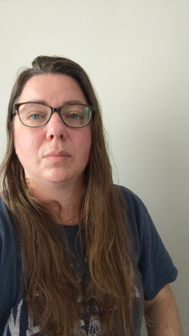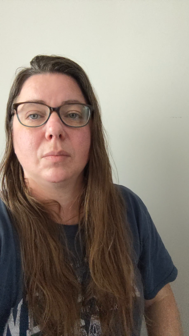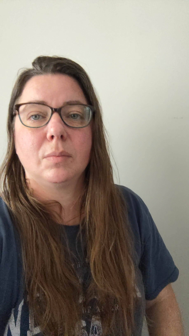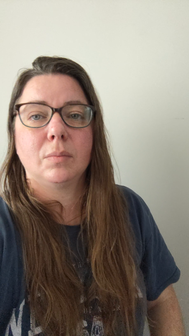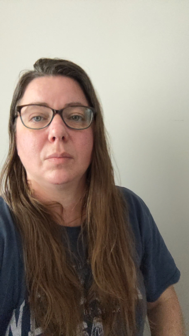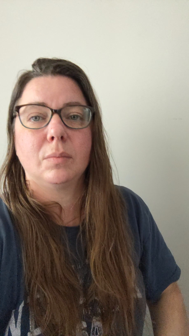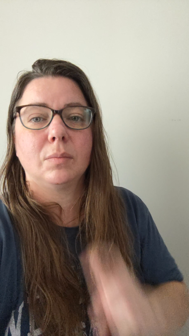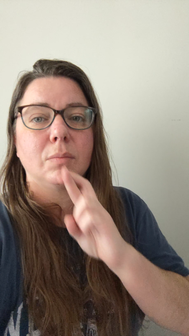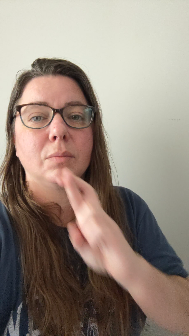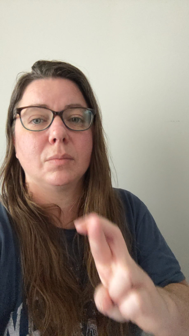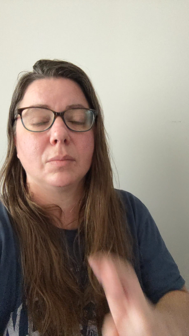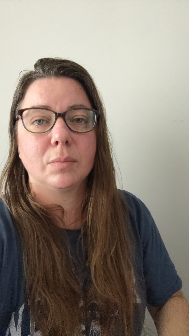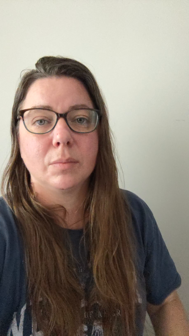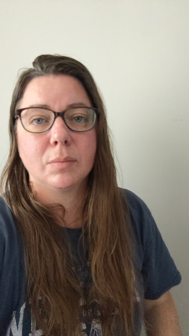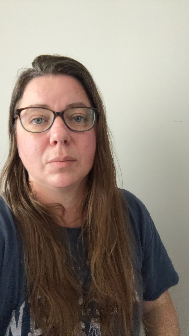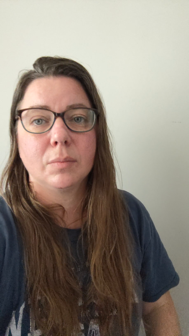are